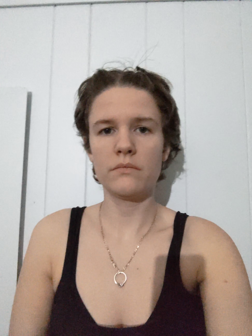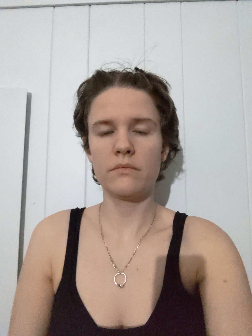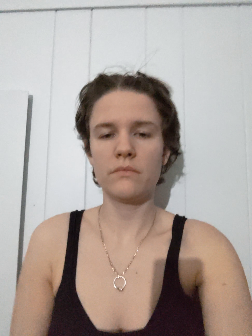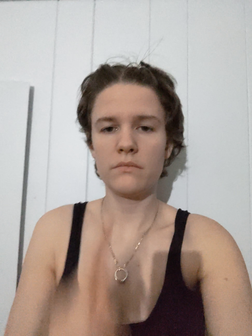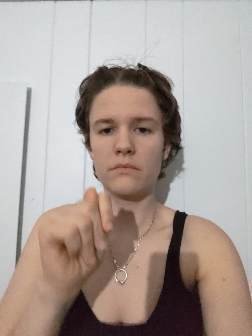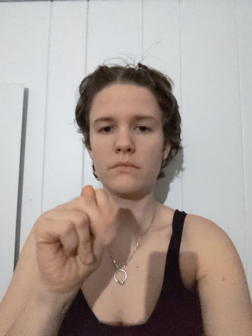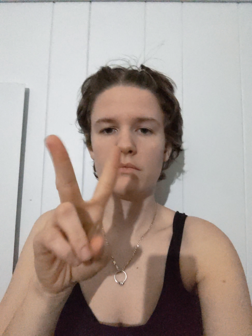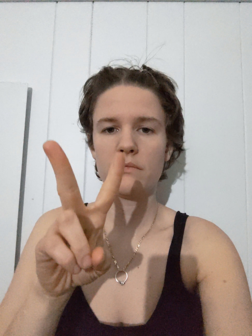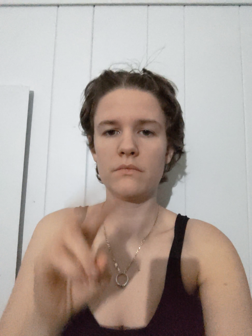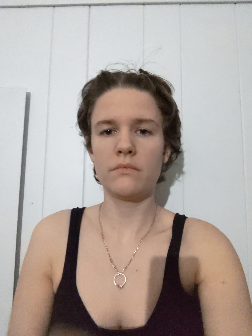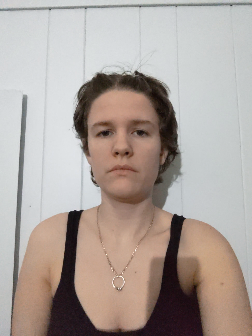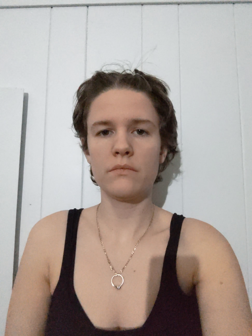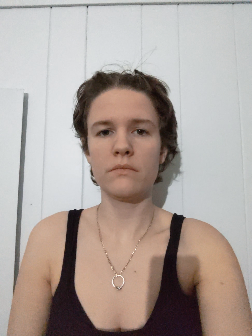TV